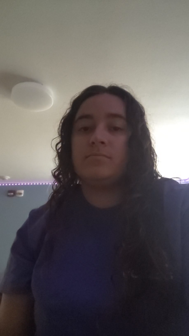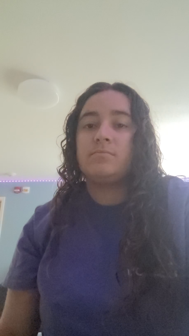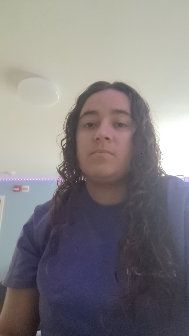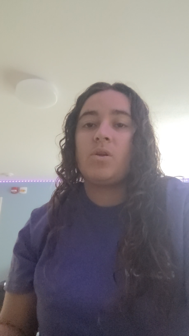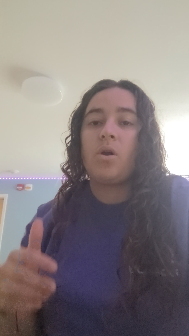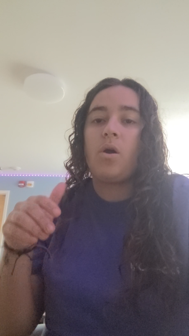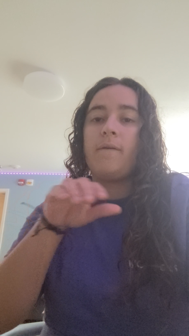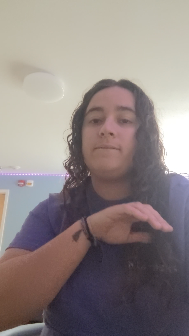cover